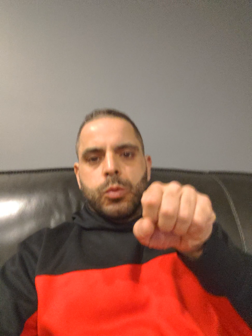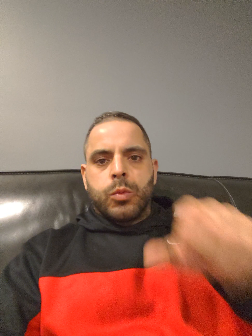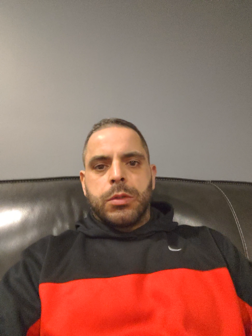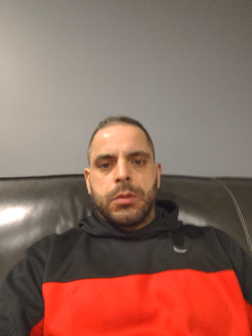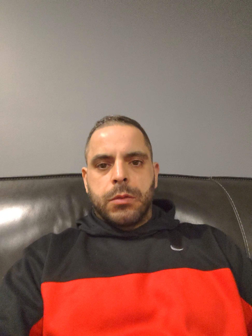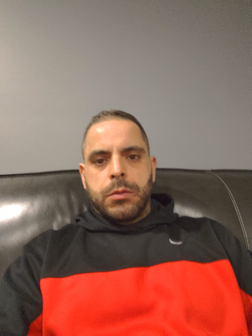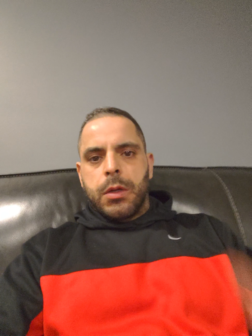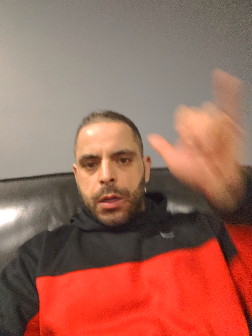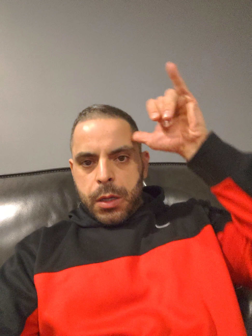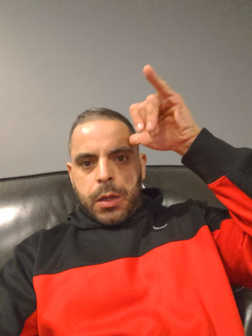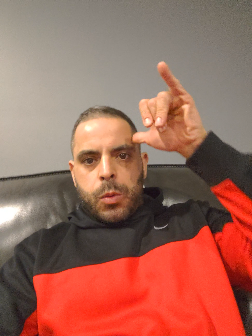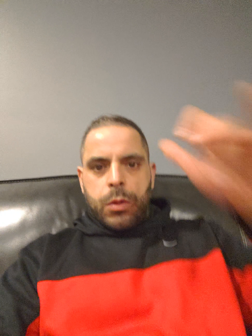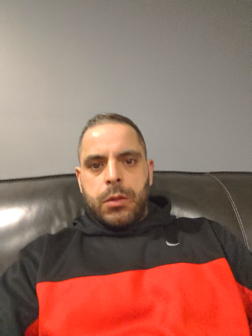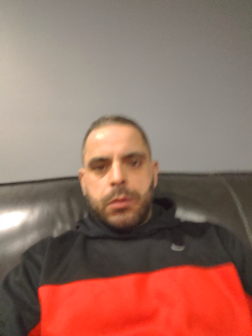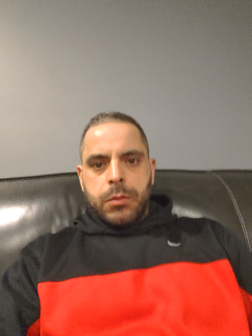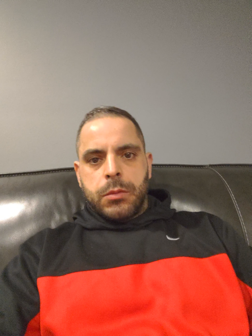cow